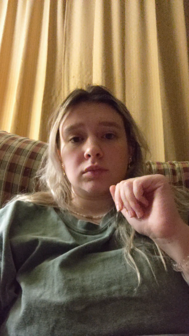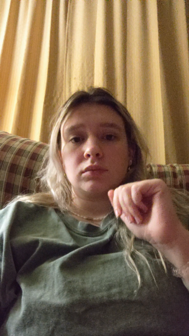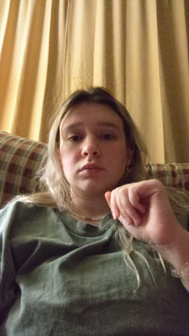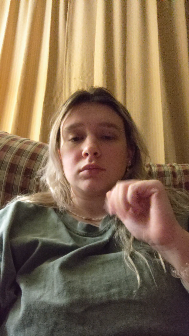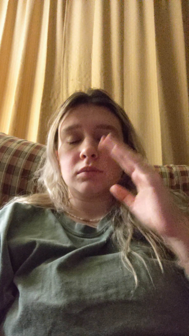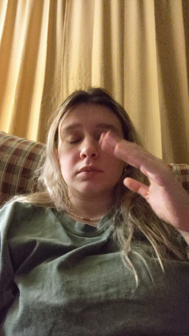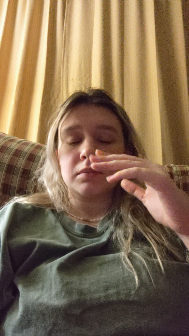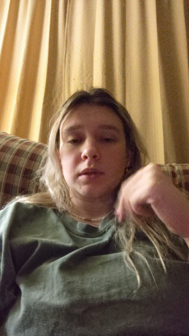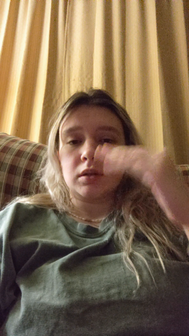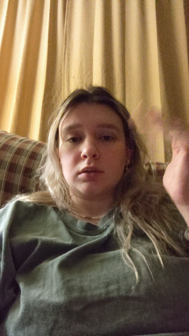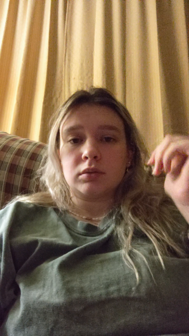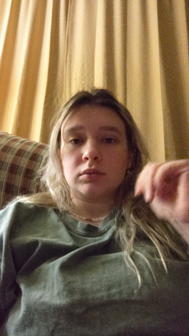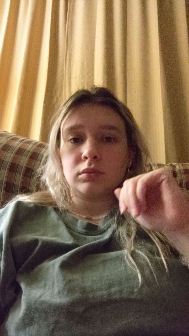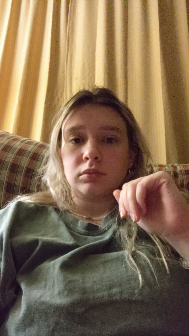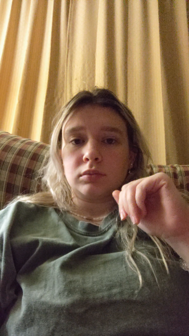build